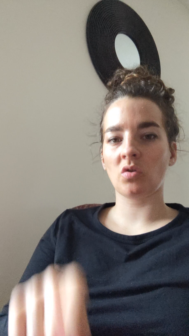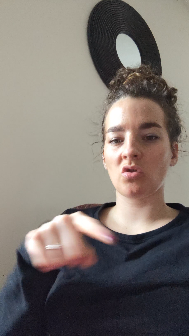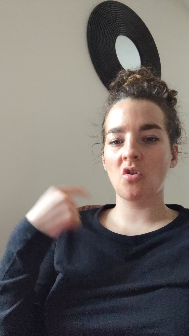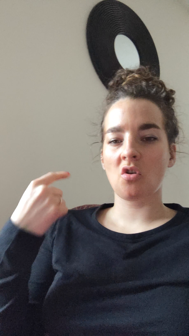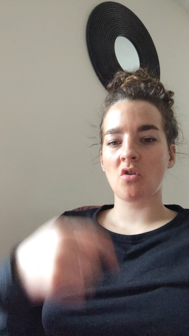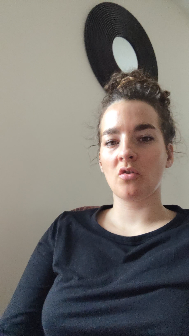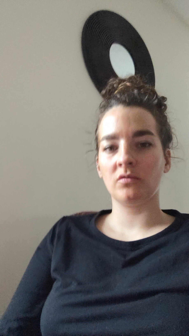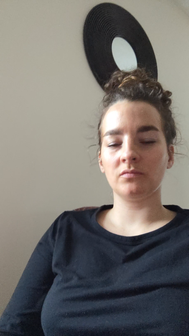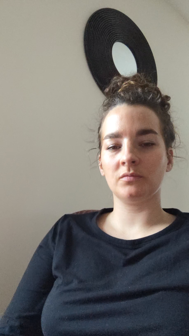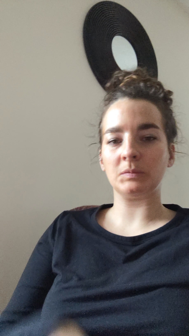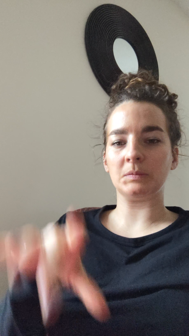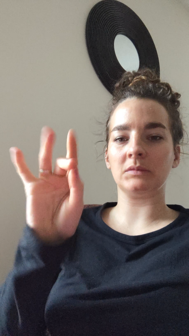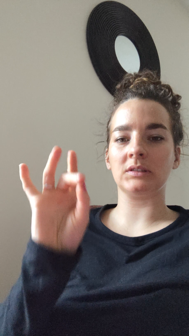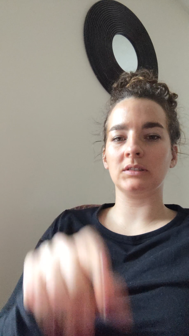pick